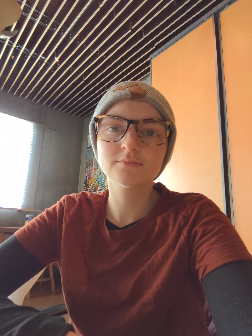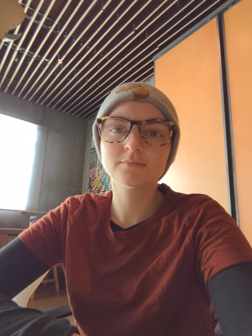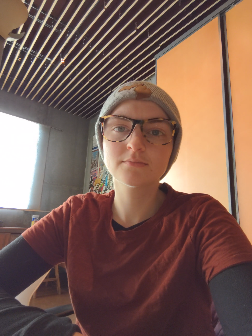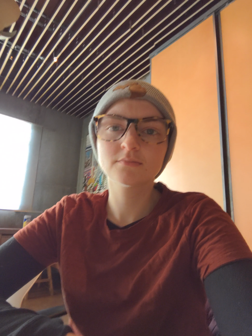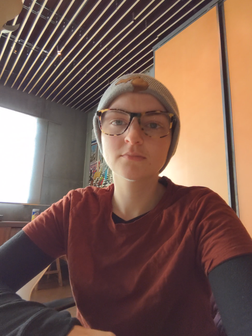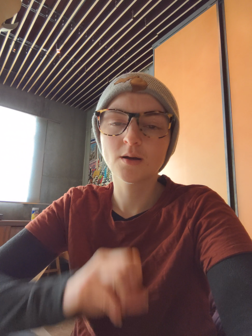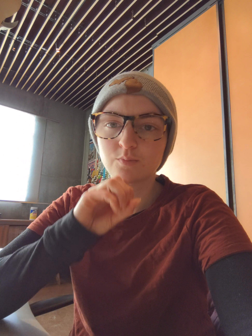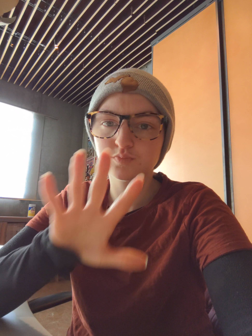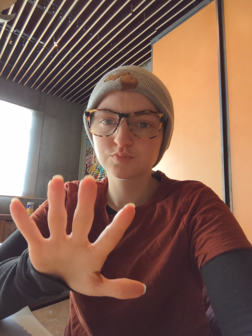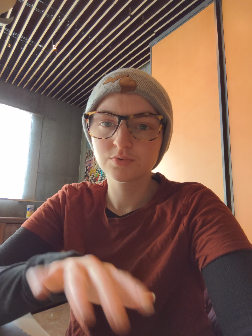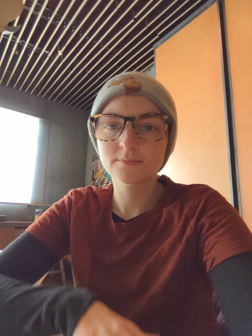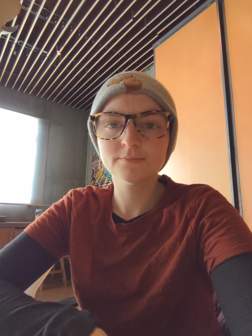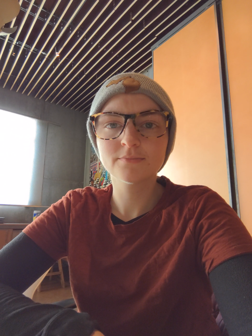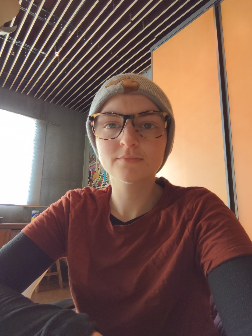blow